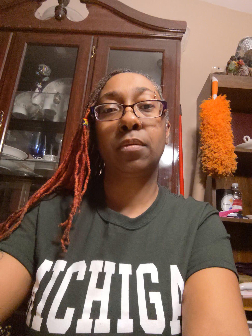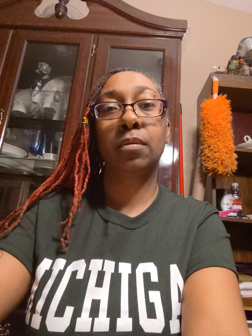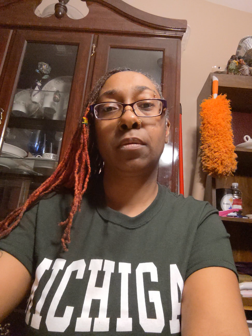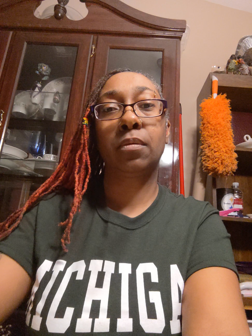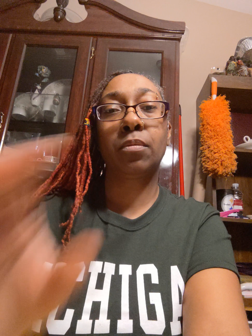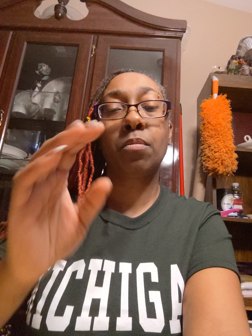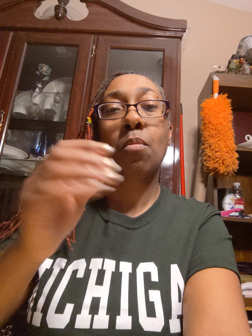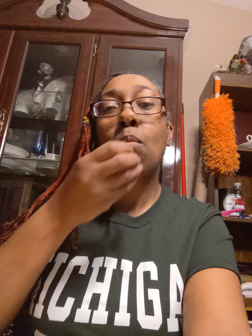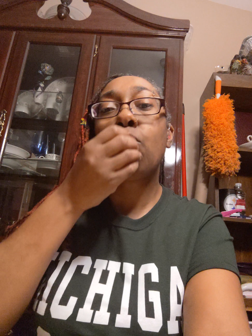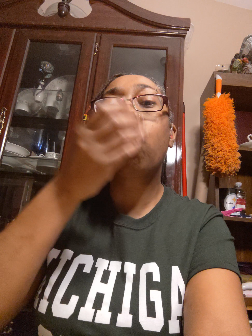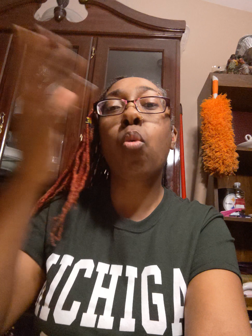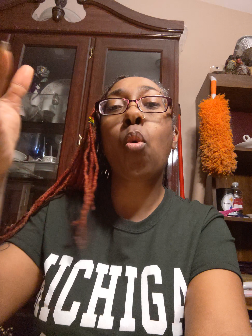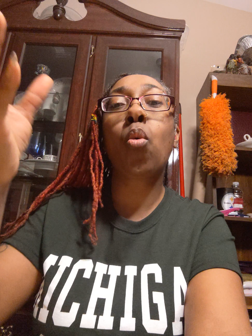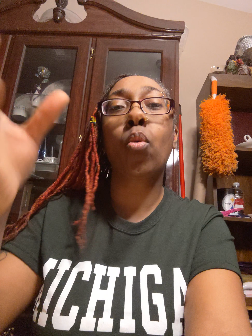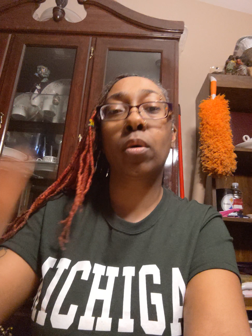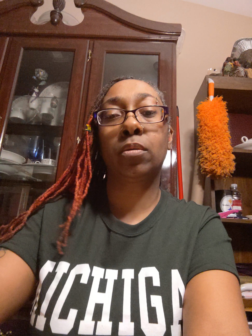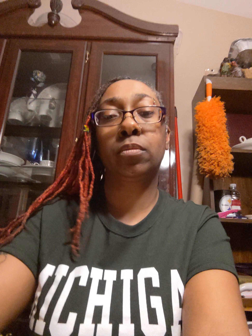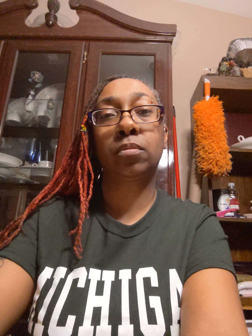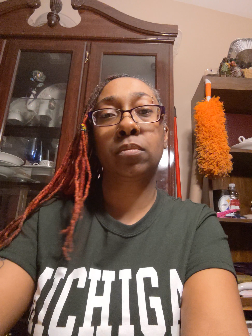blow